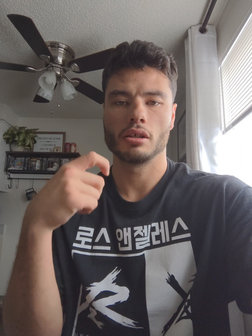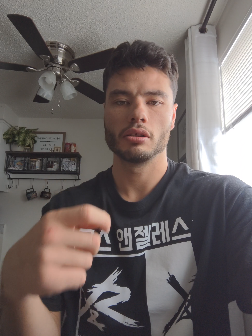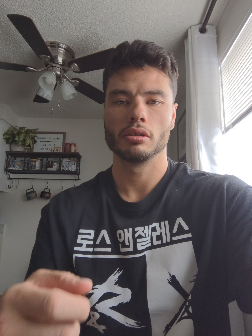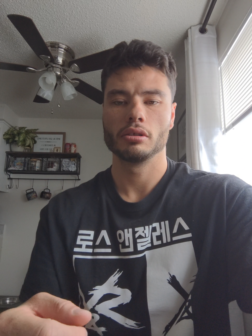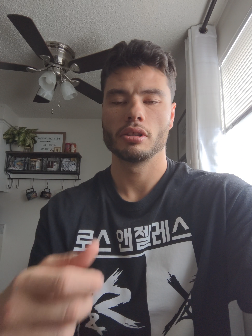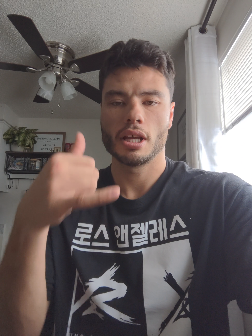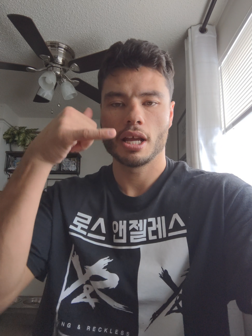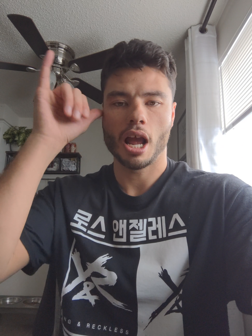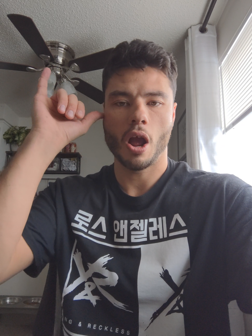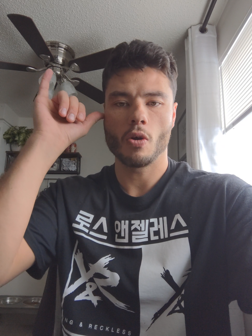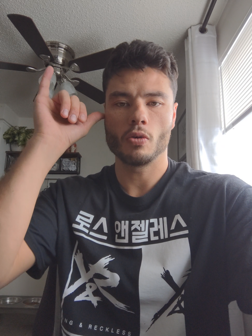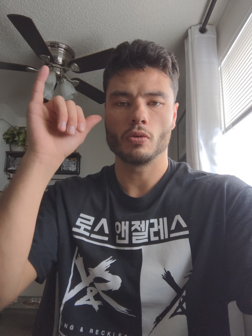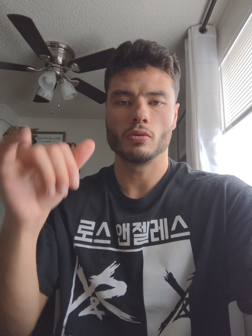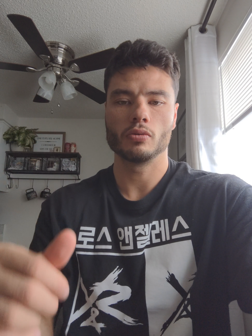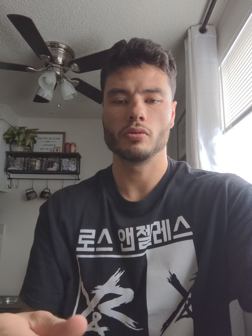cow